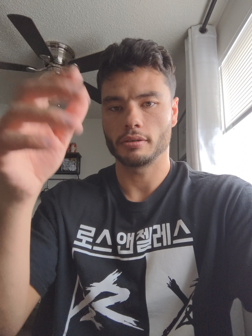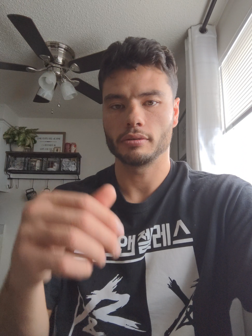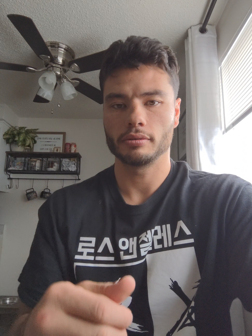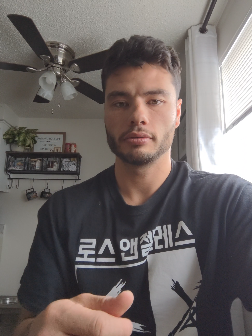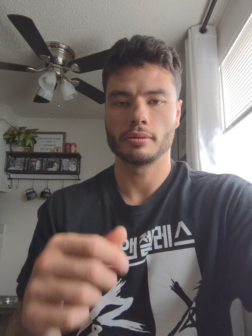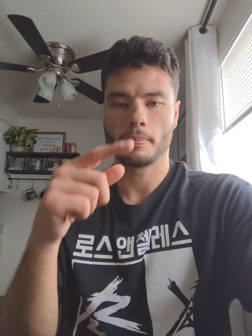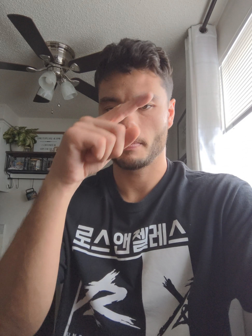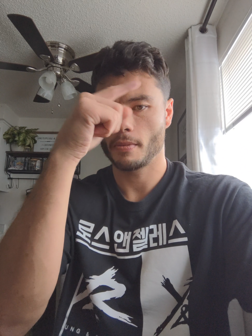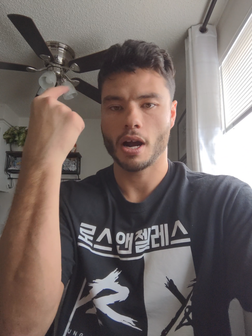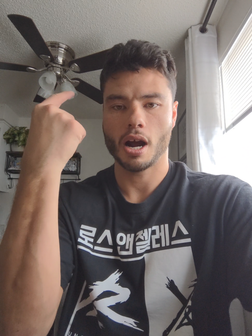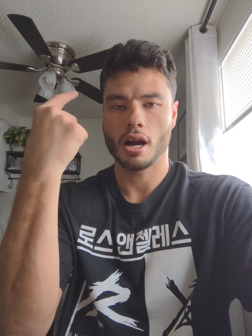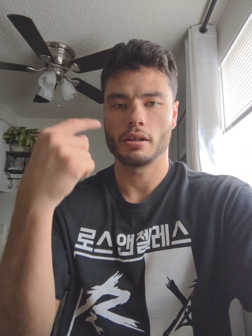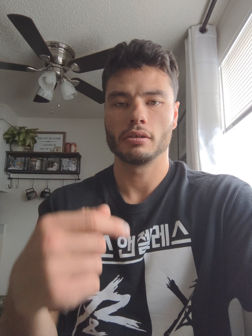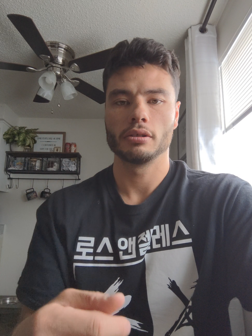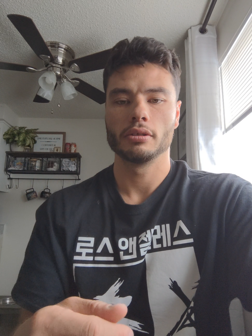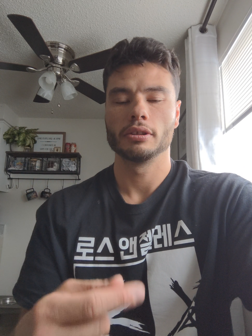black